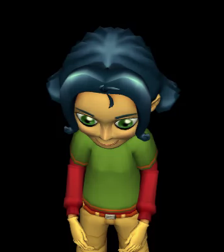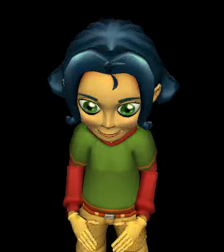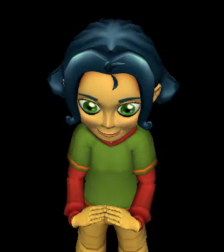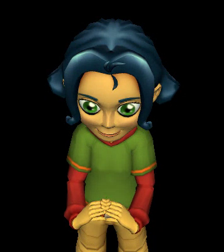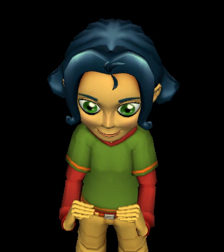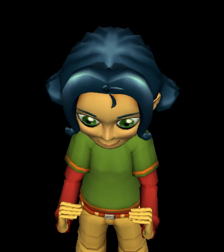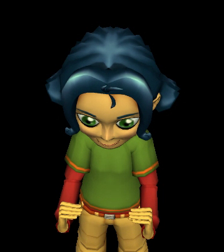هادئ